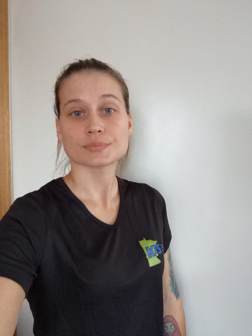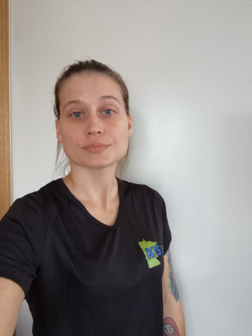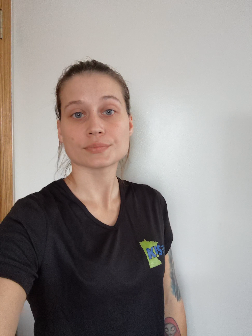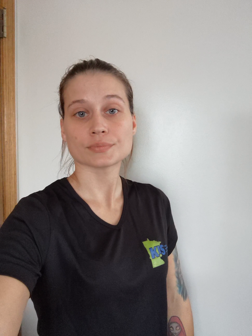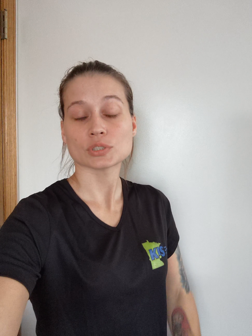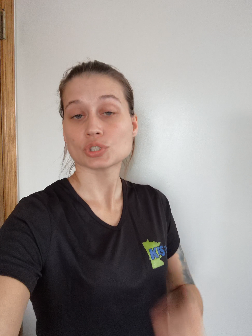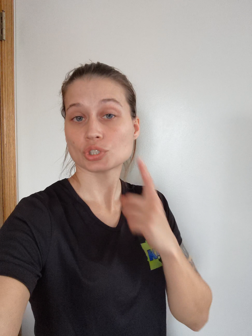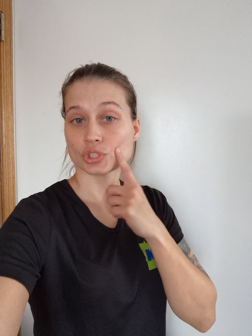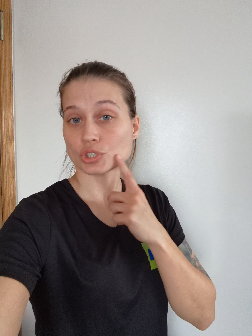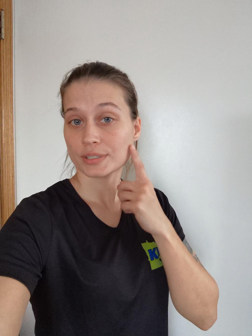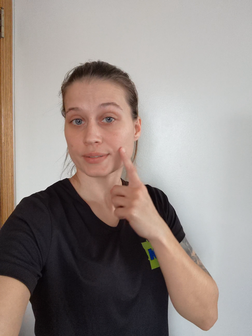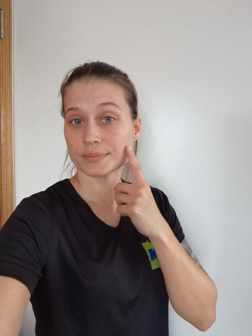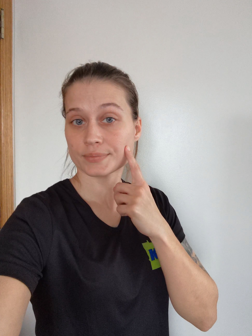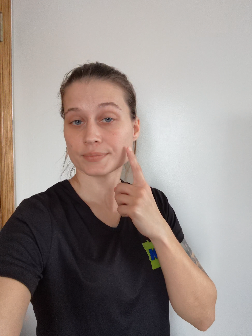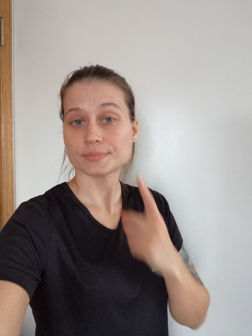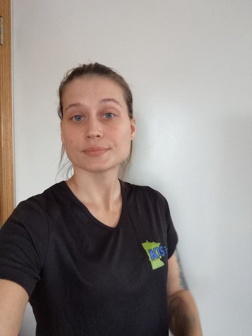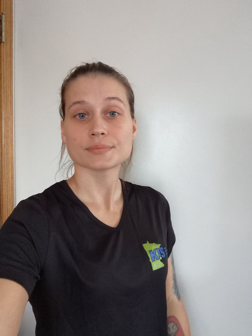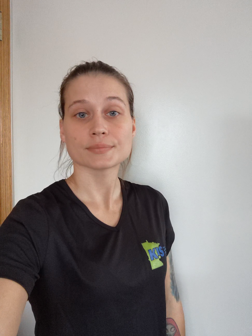cheek